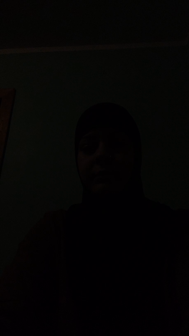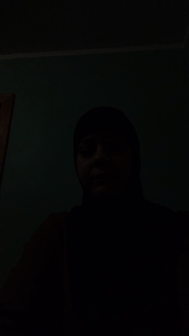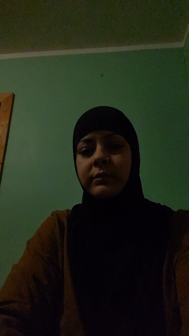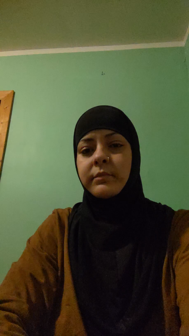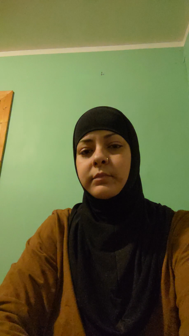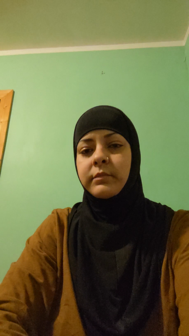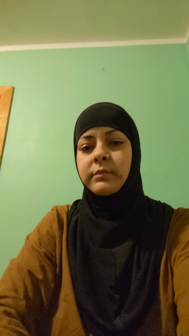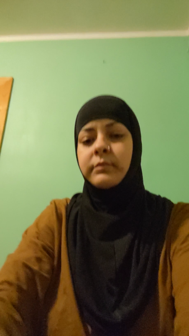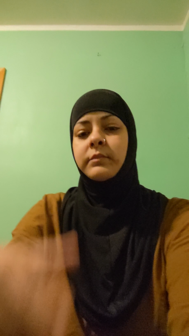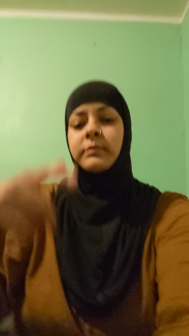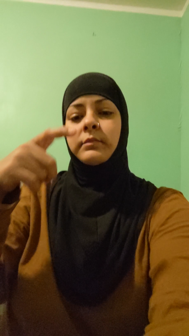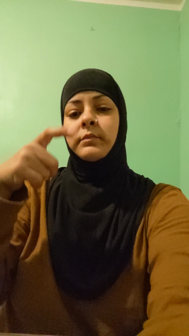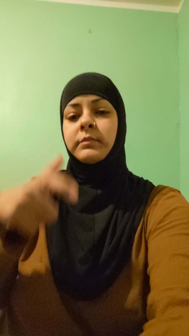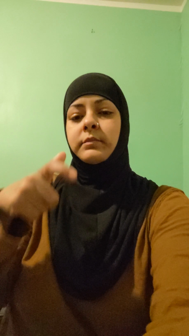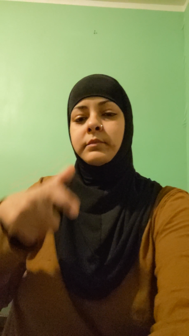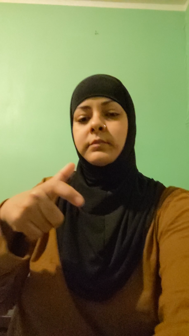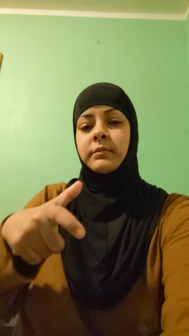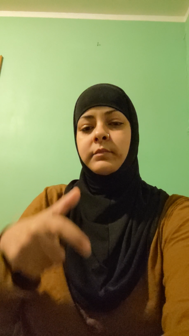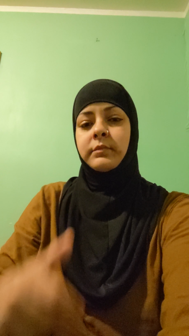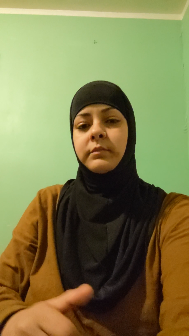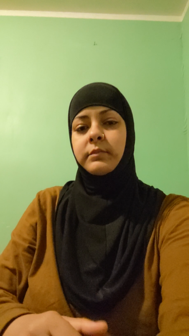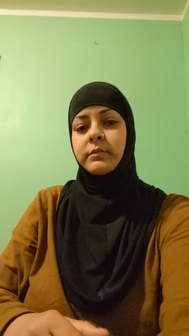plate